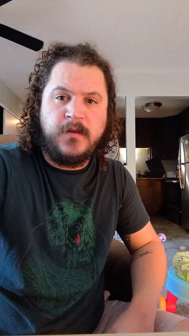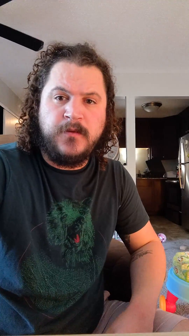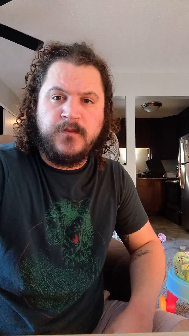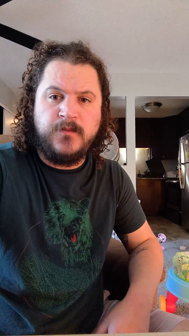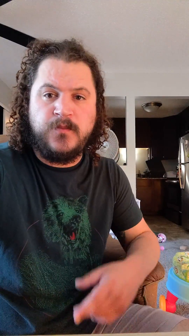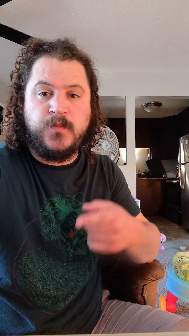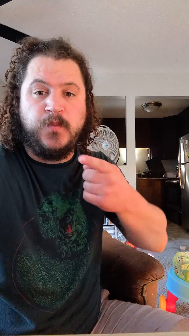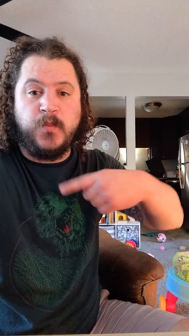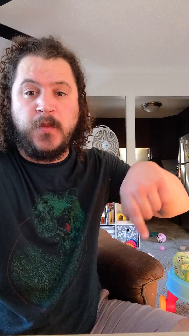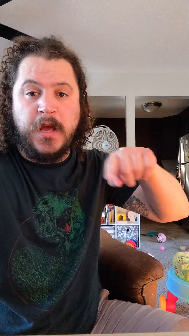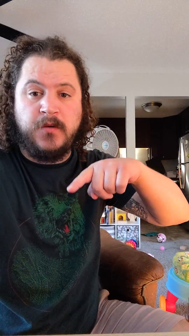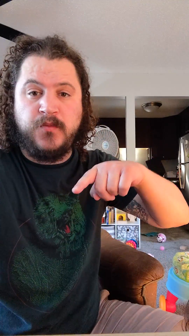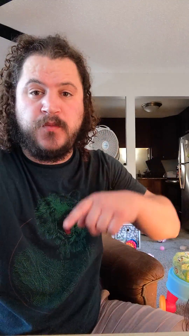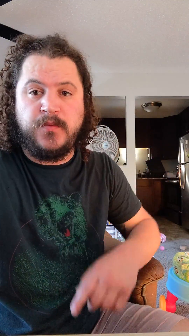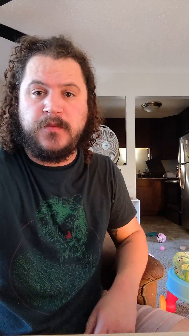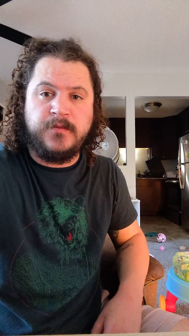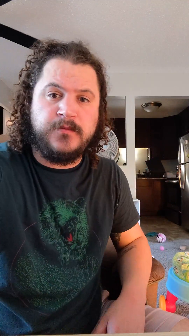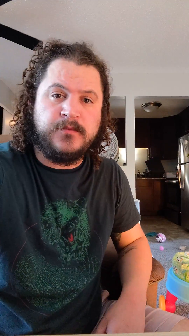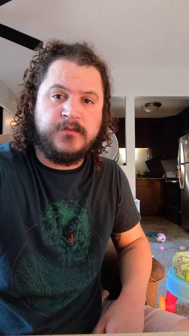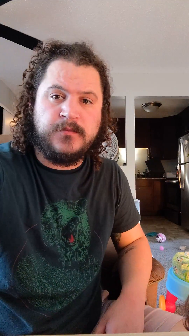around